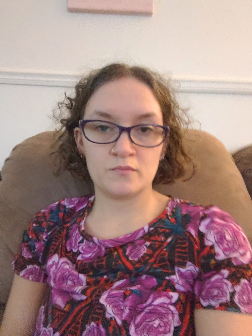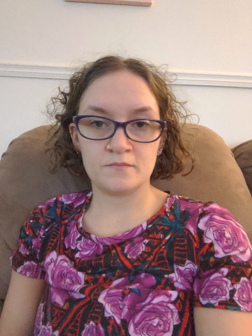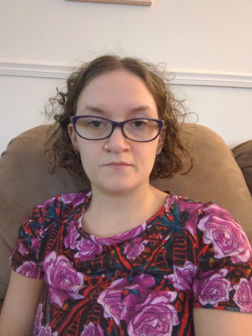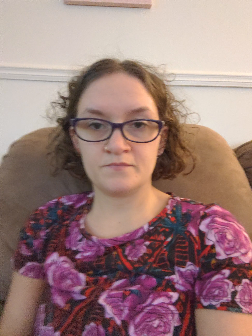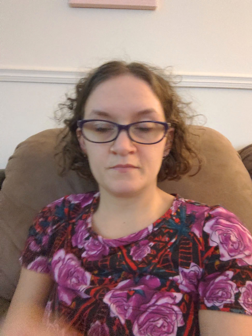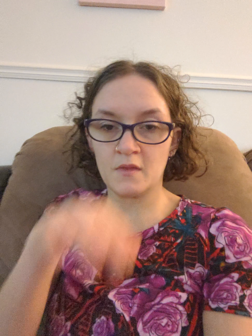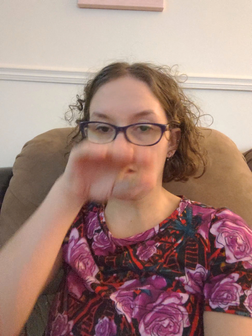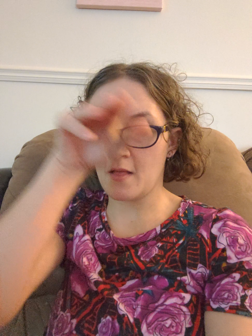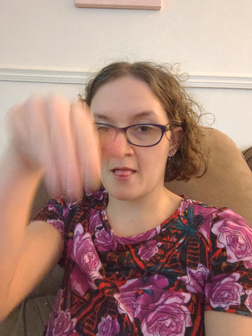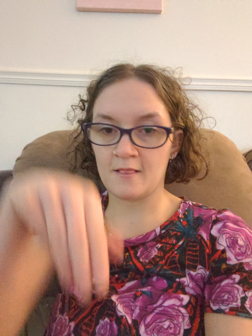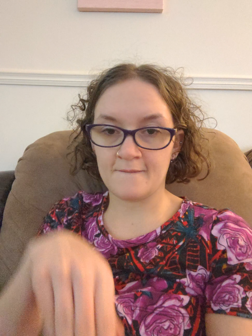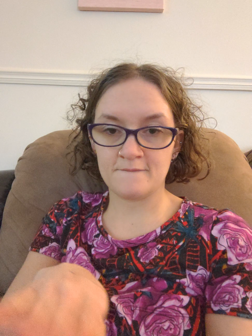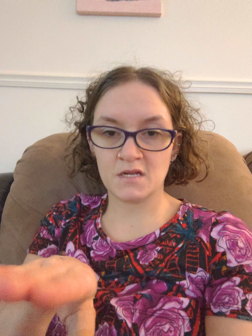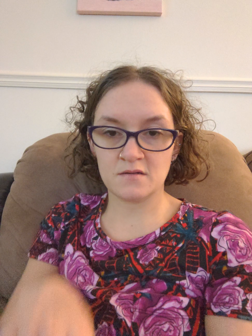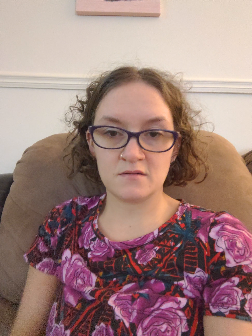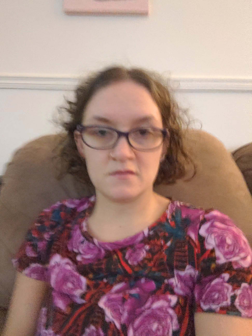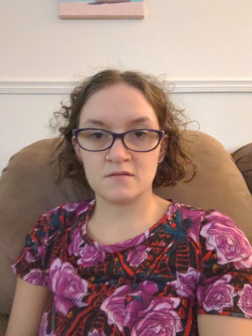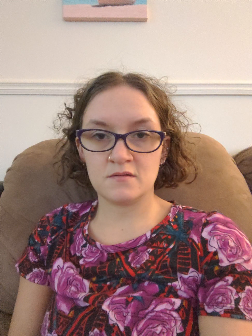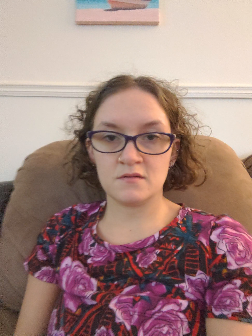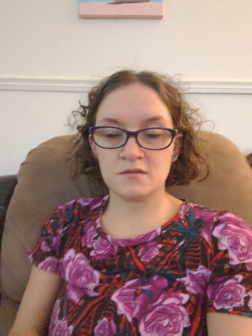elephant